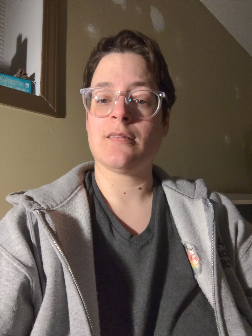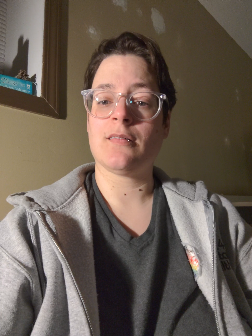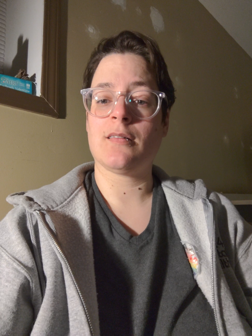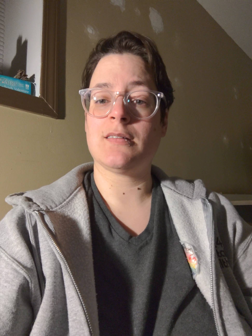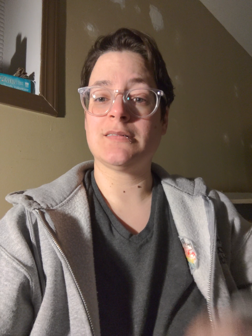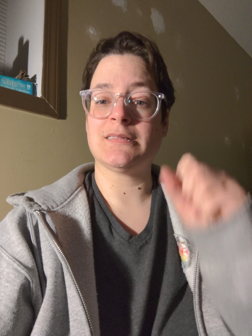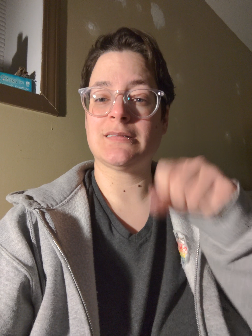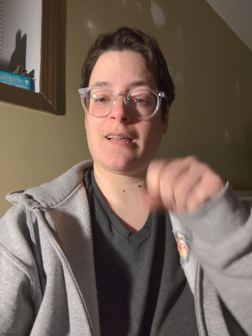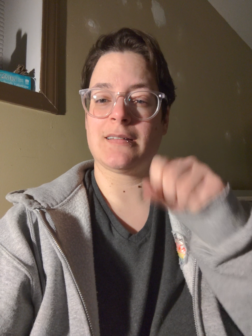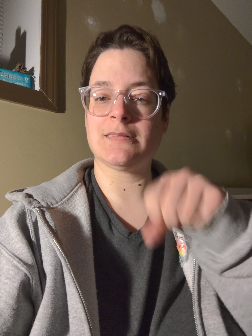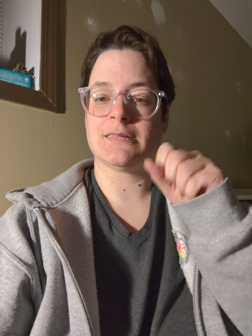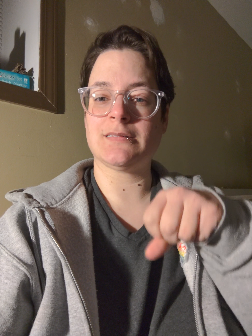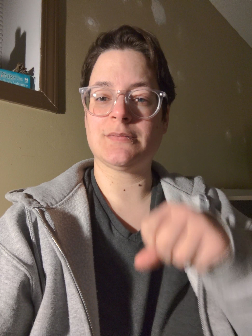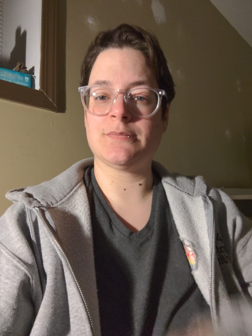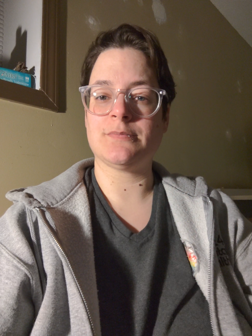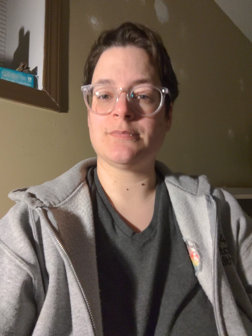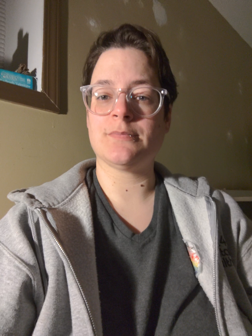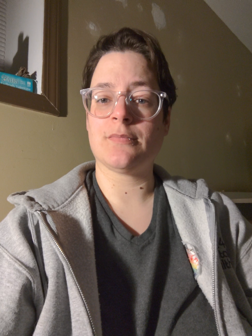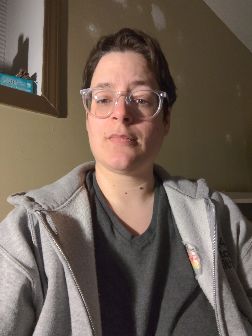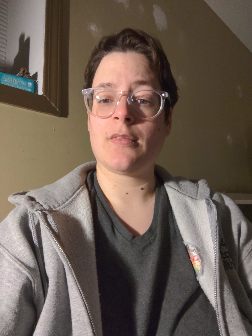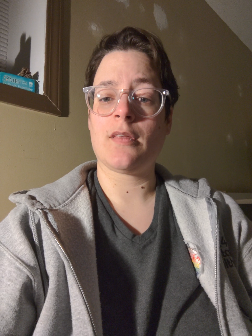yes